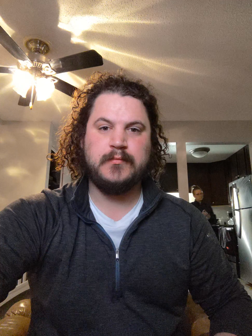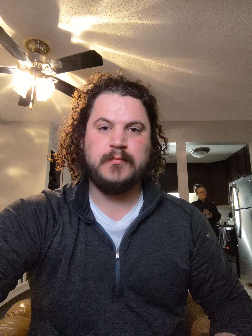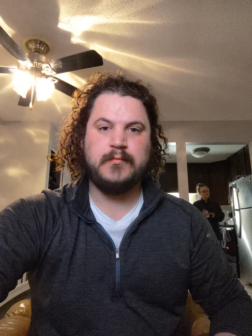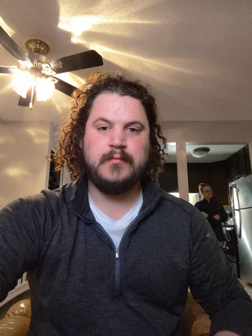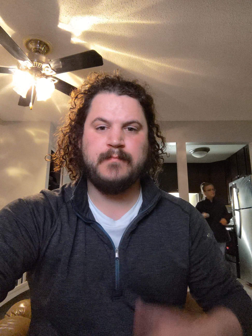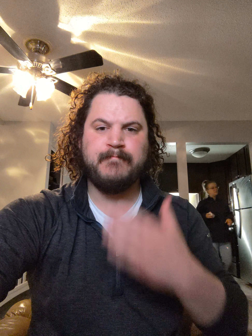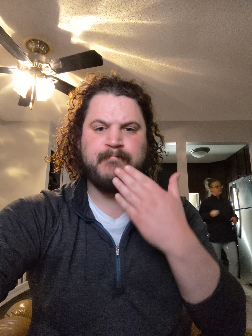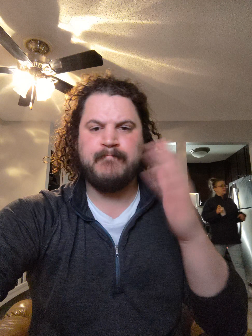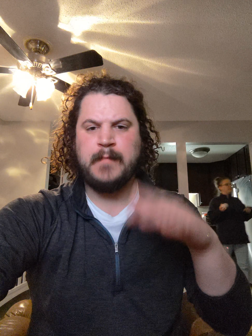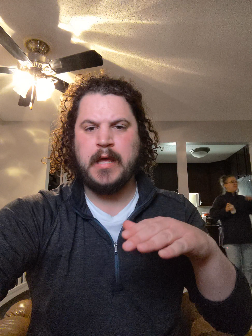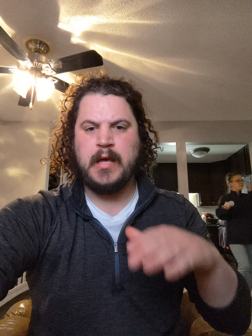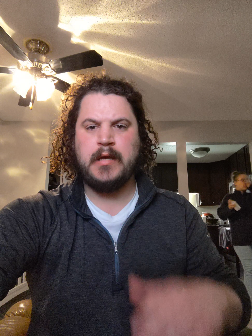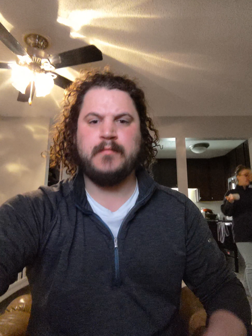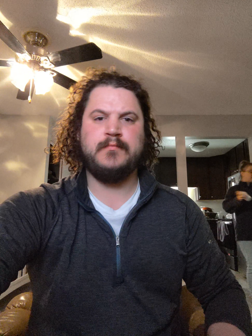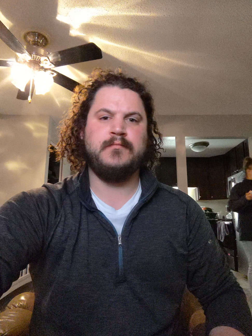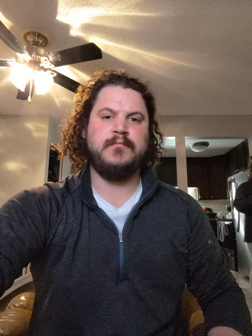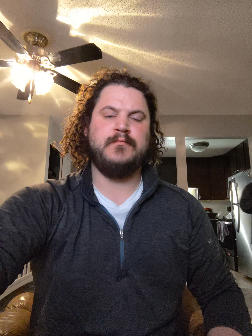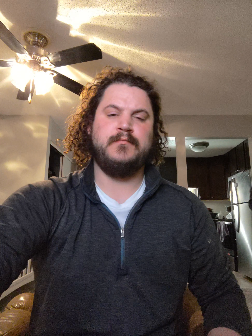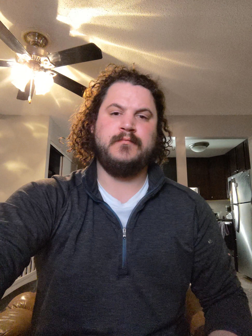bad